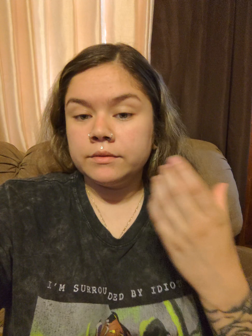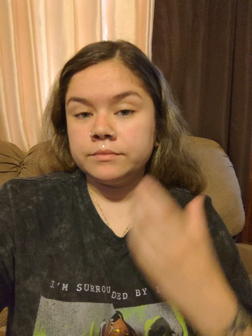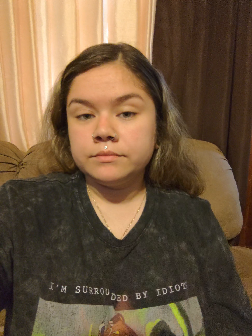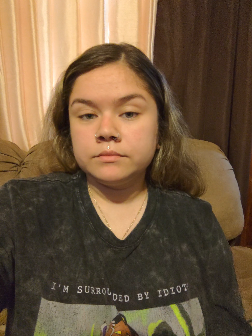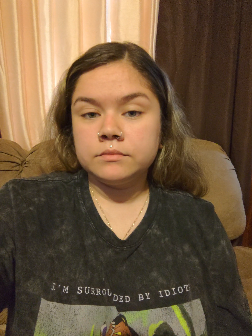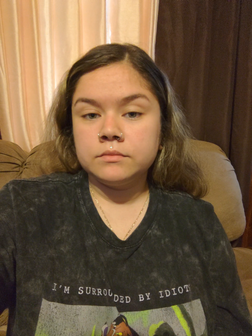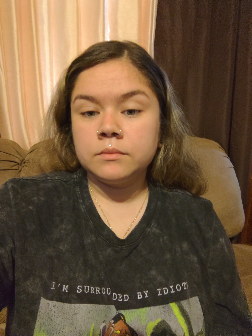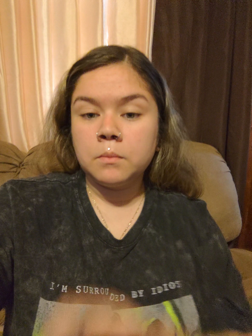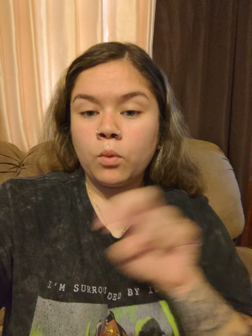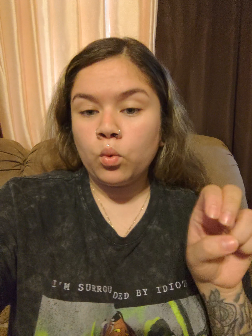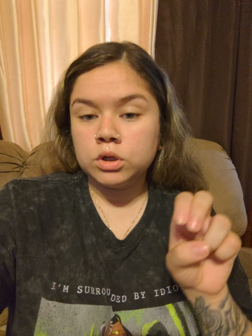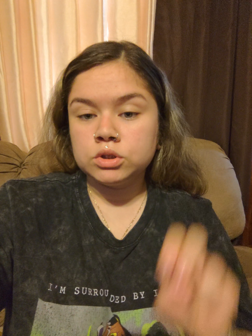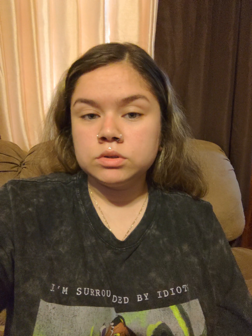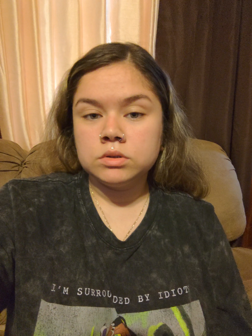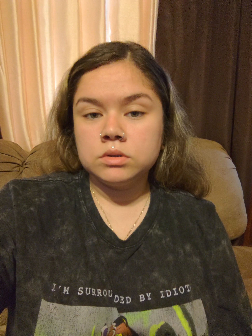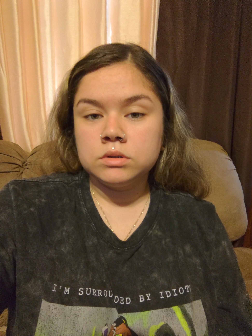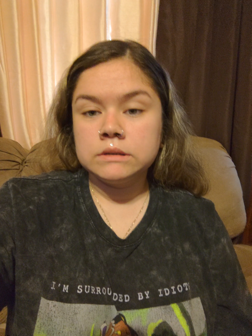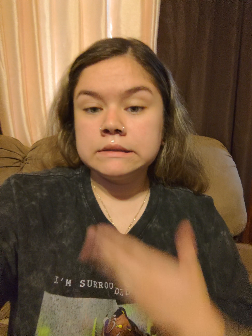porch